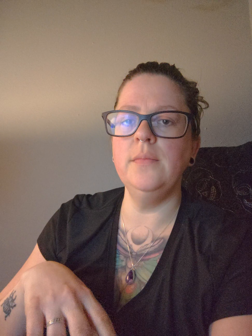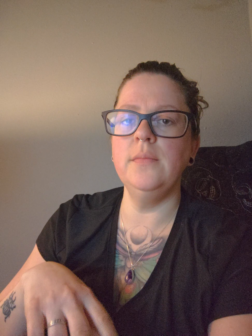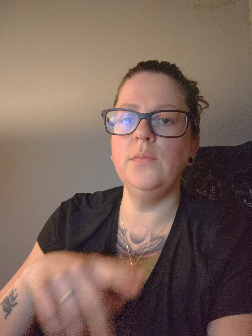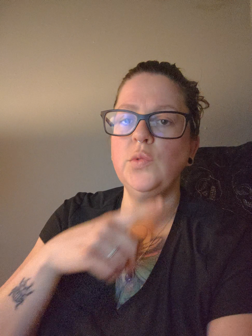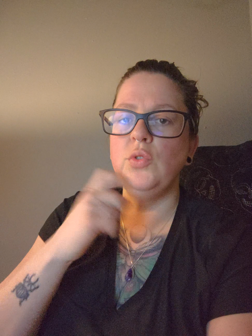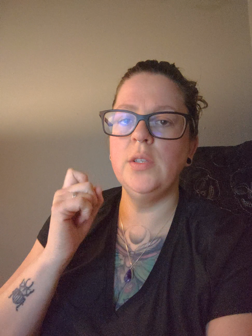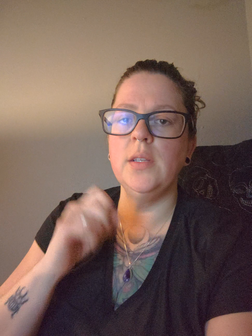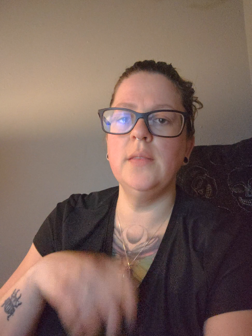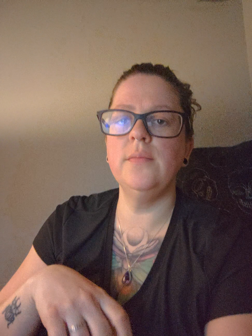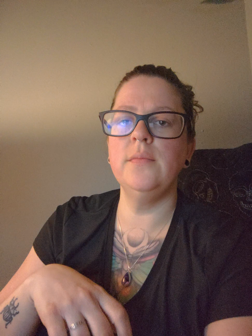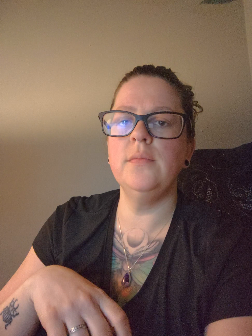dry